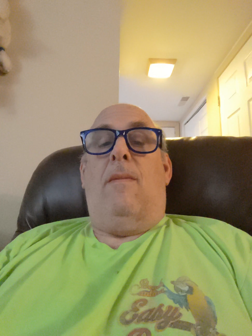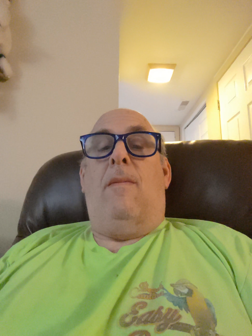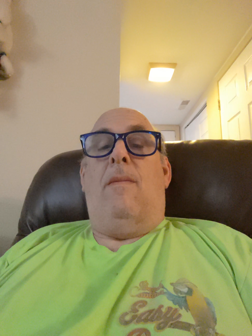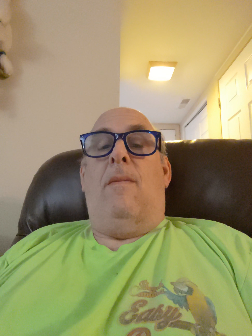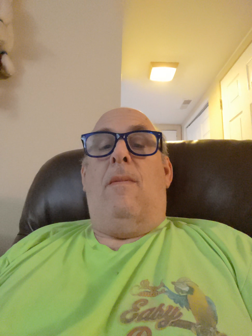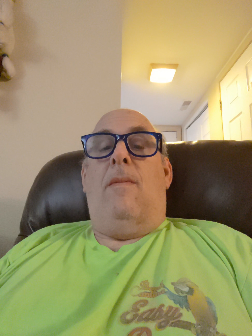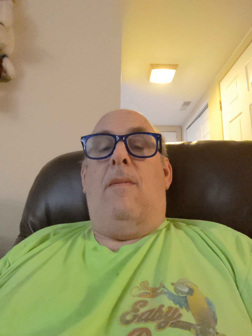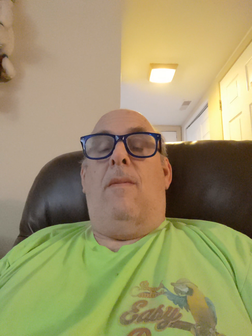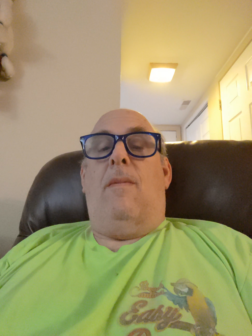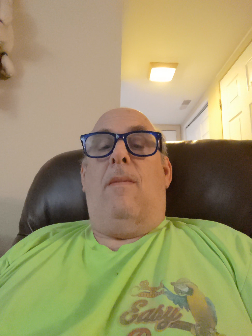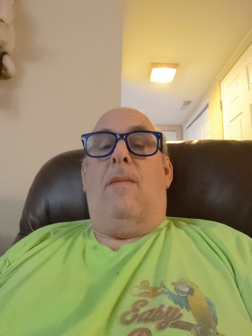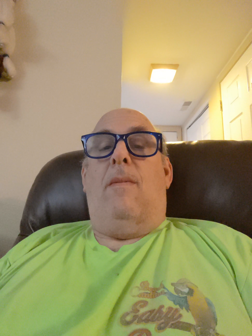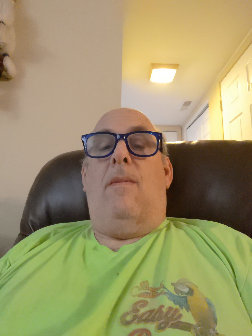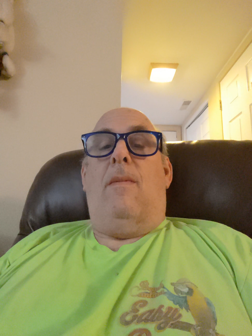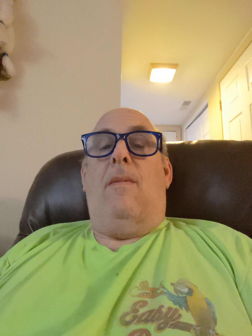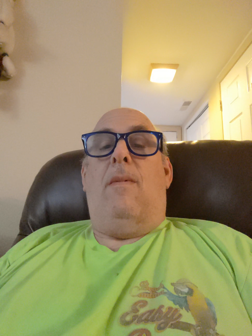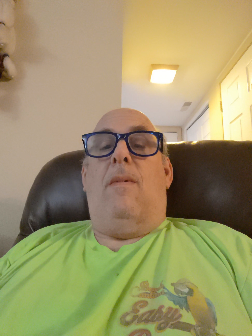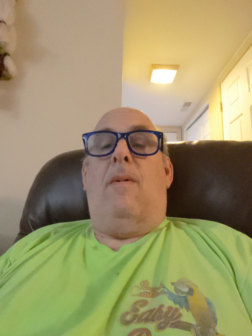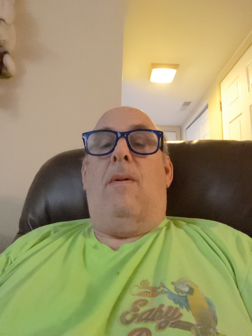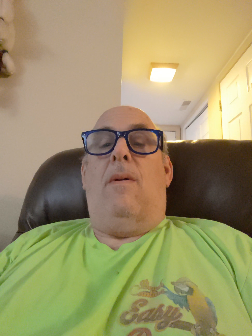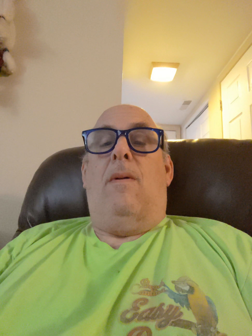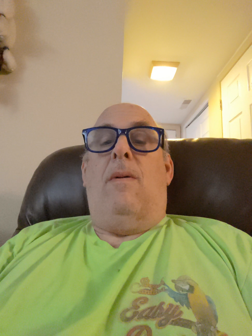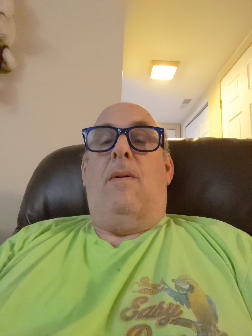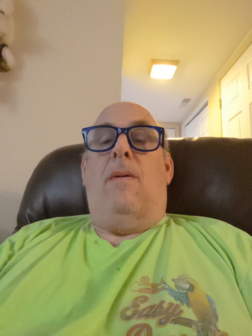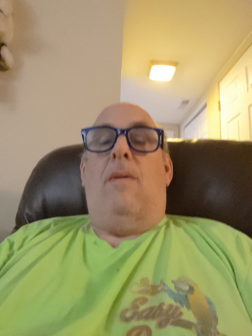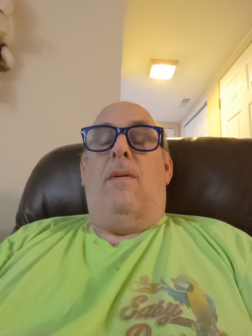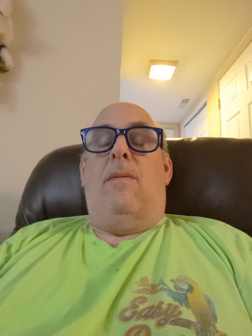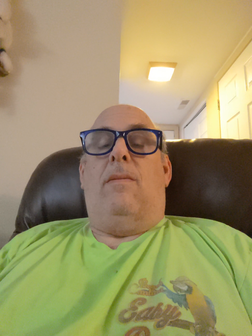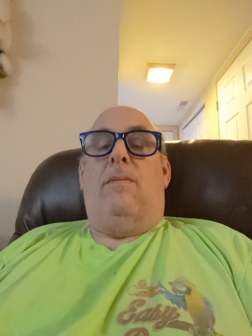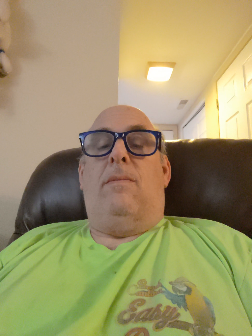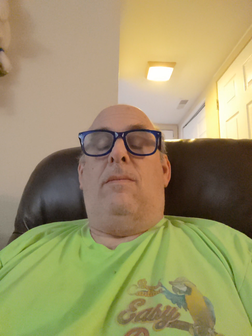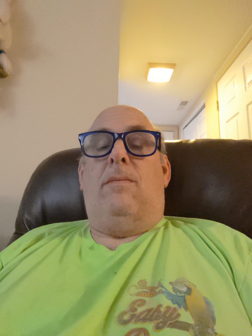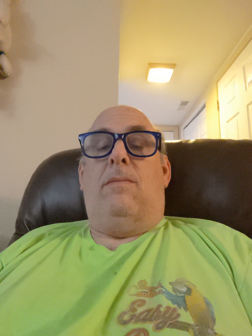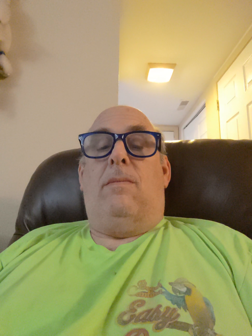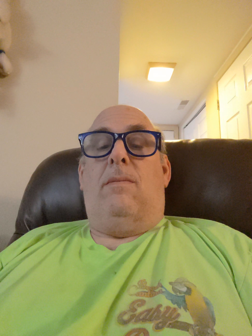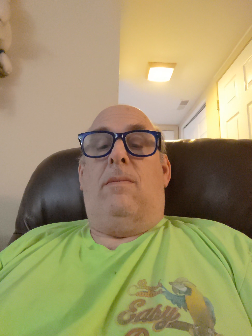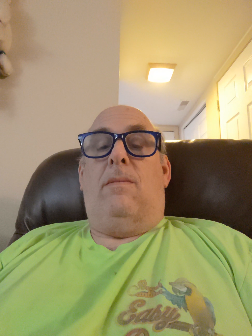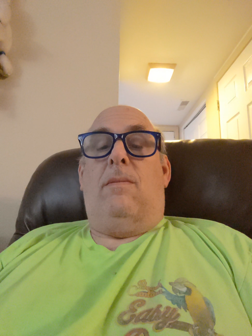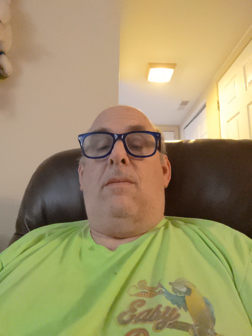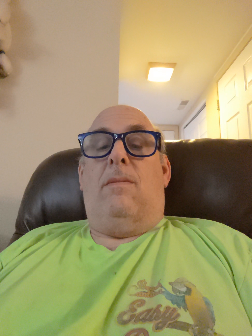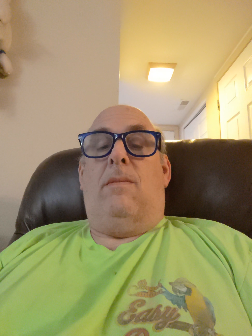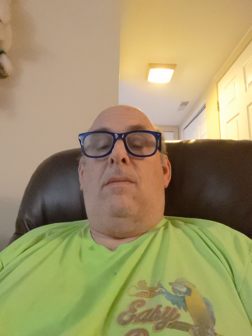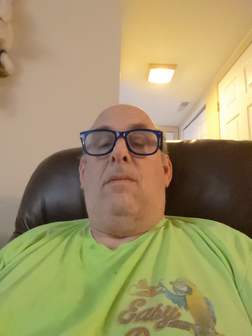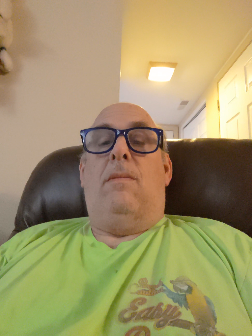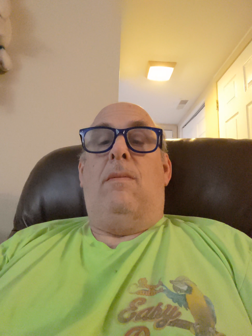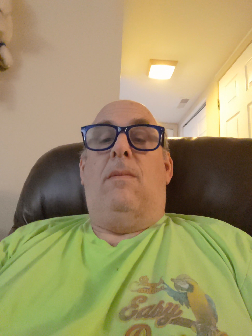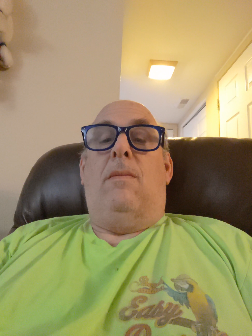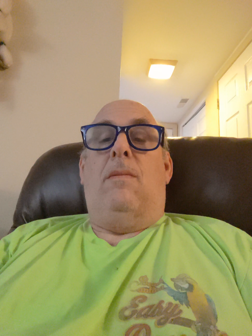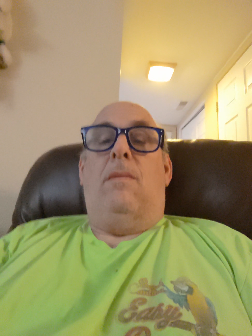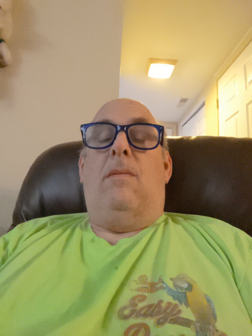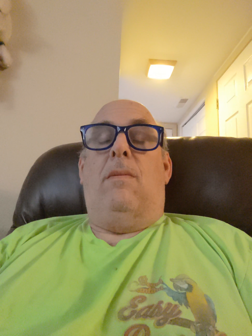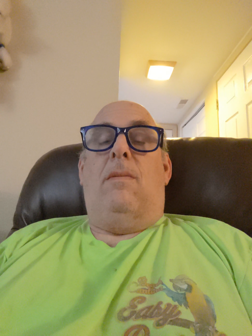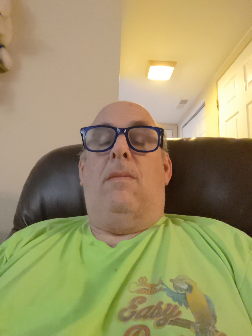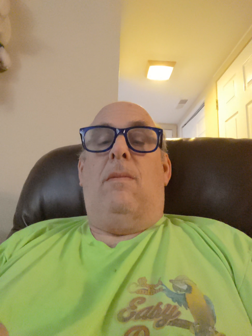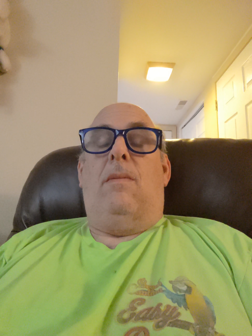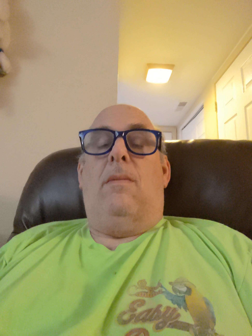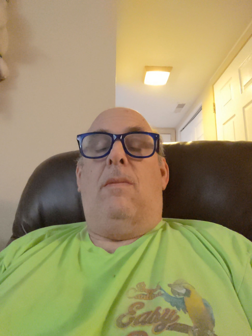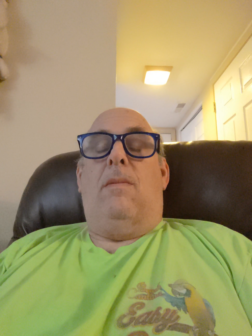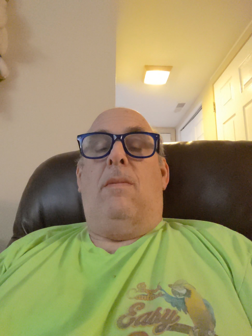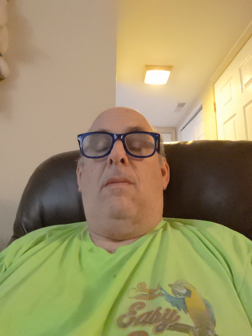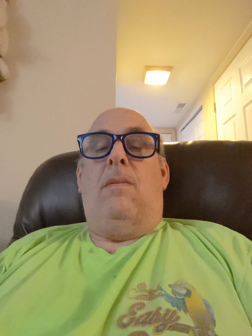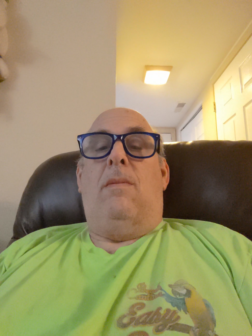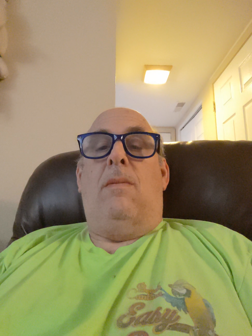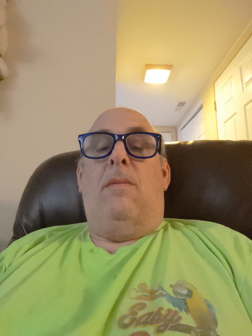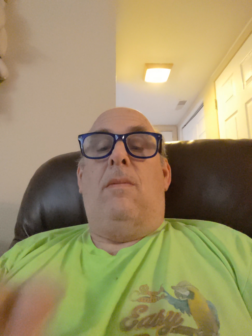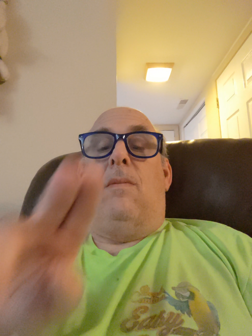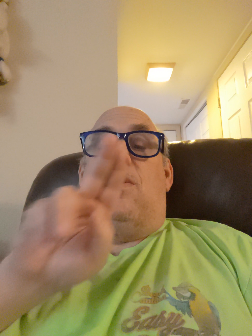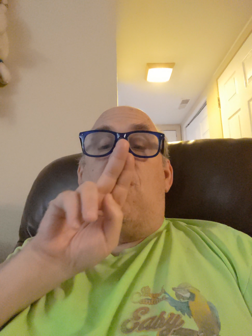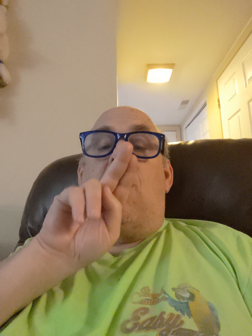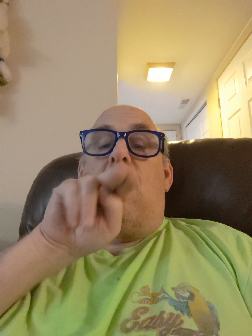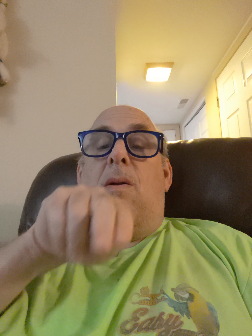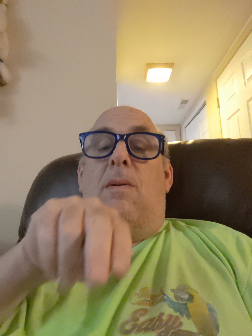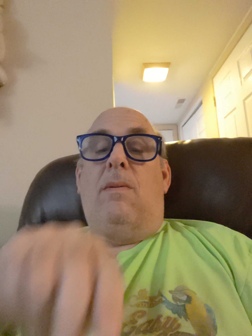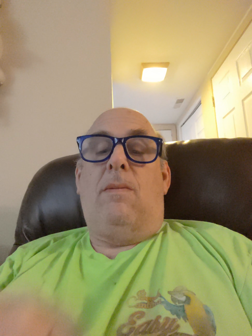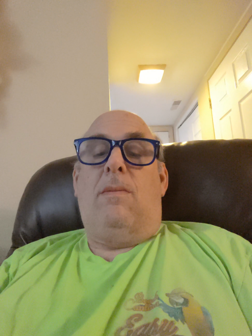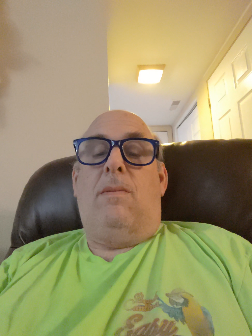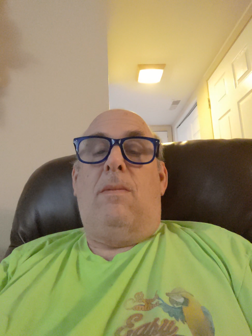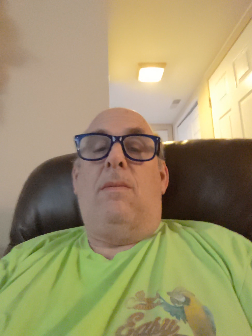tongue